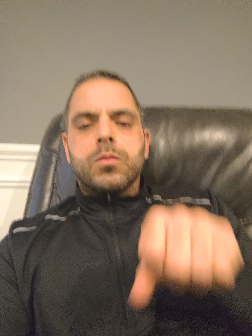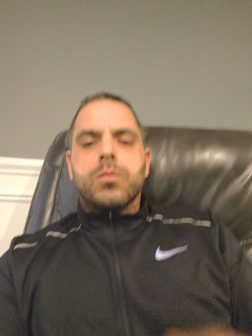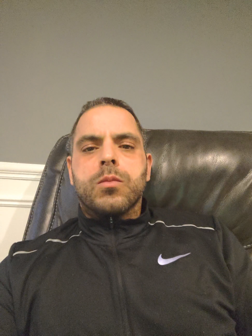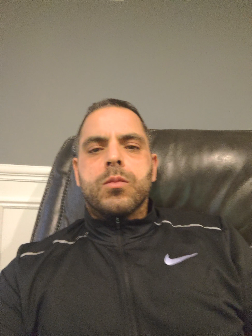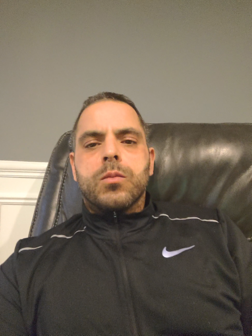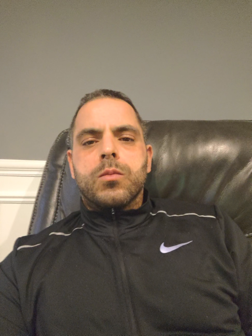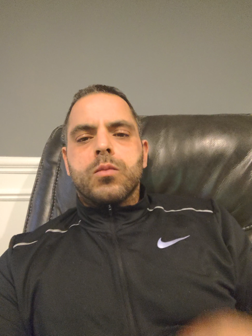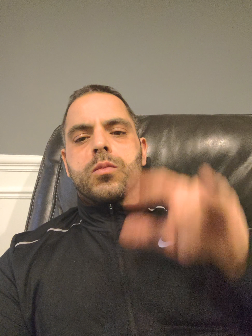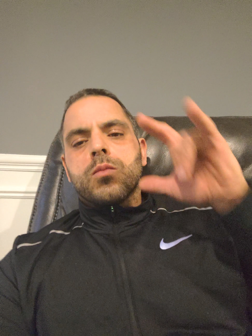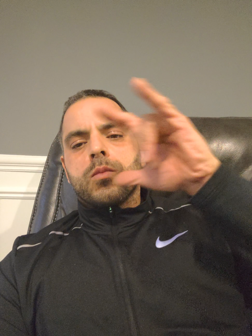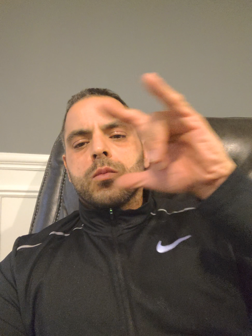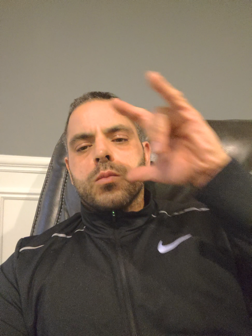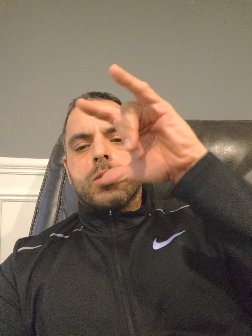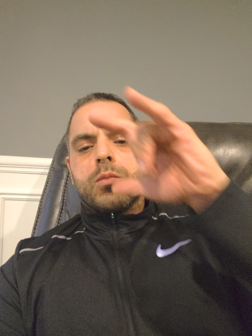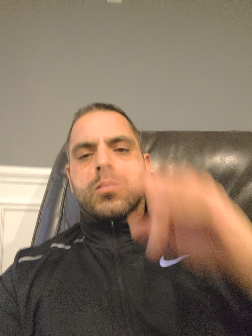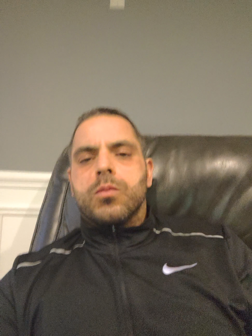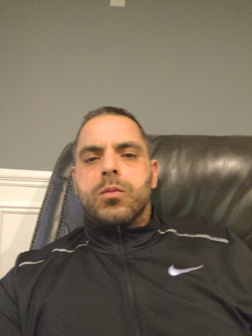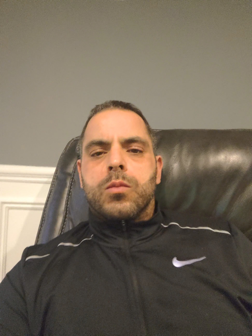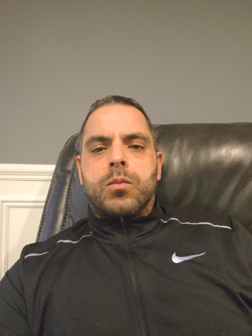airplane